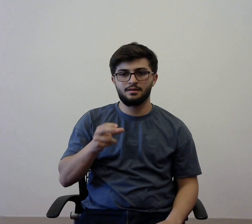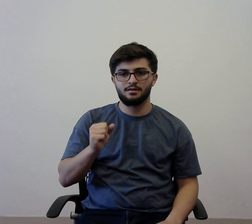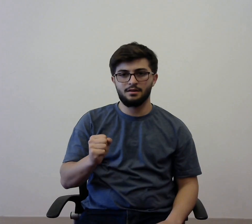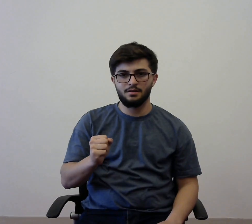A